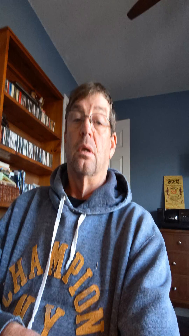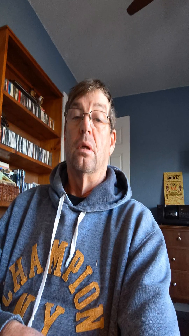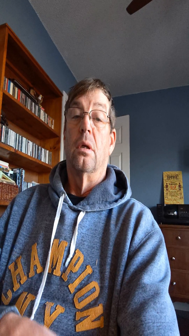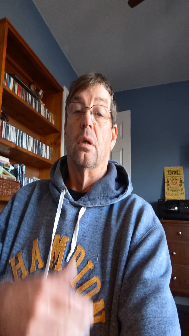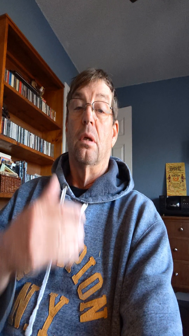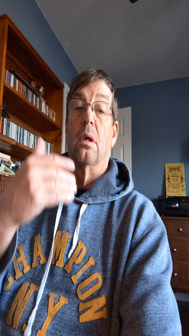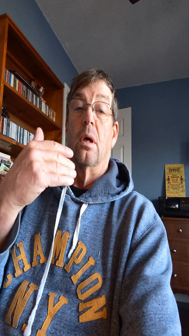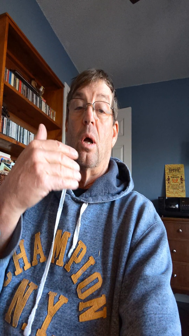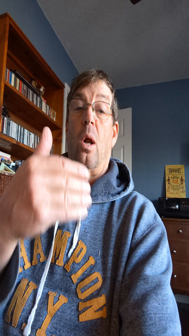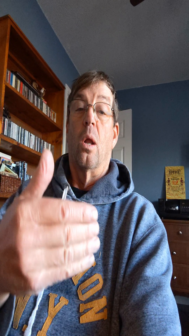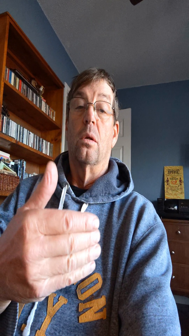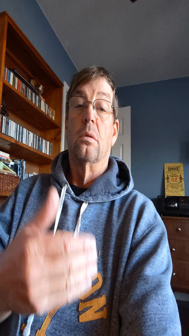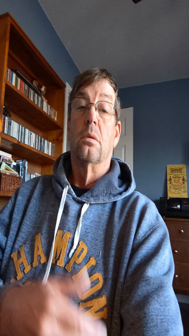close